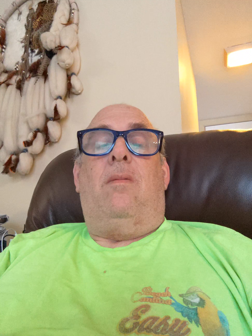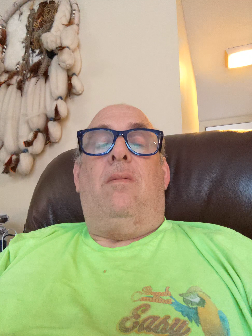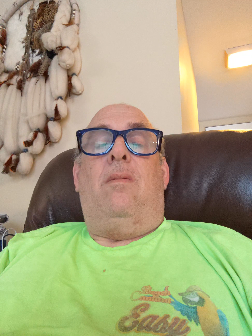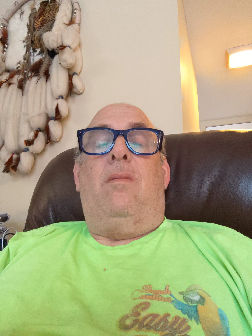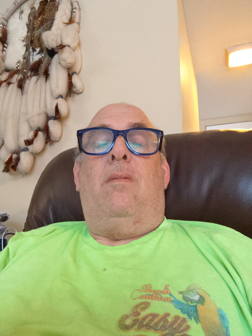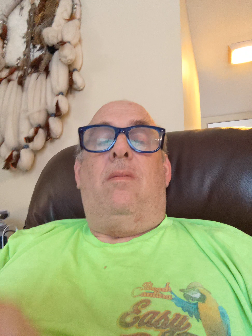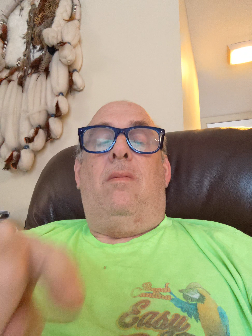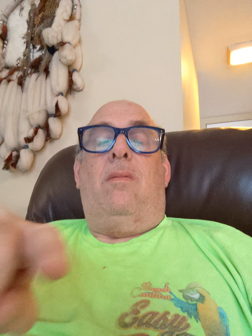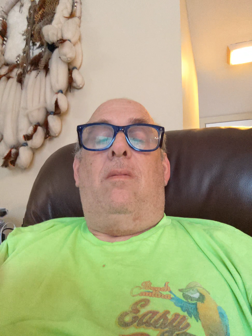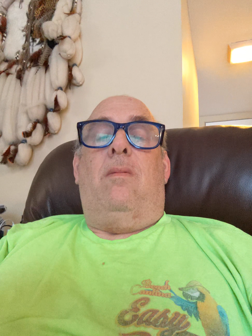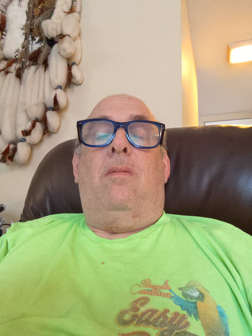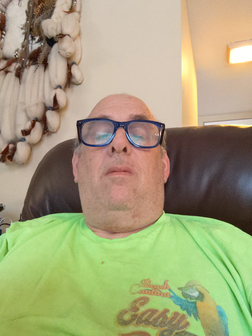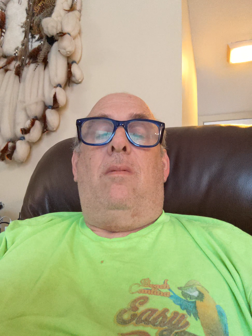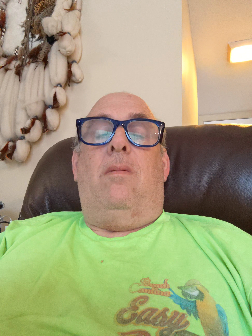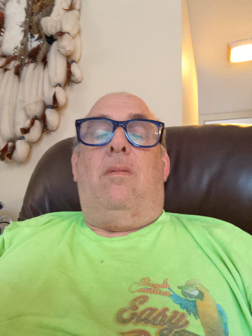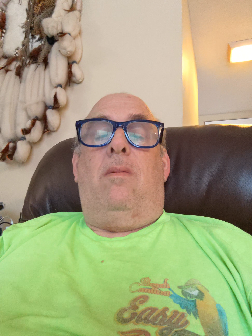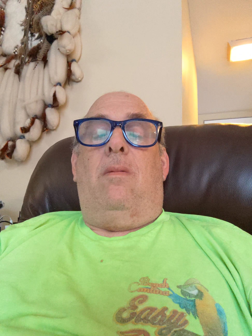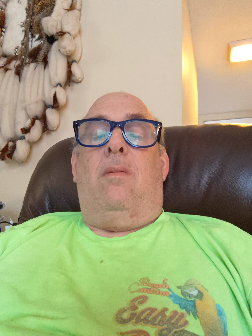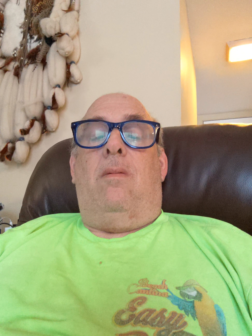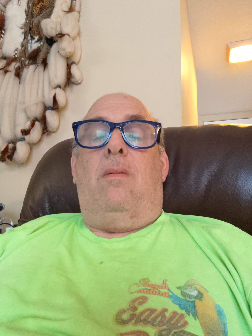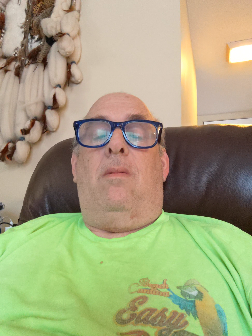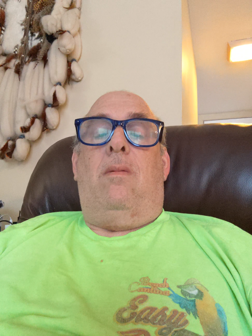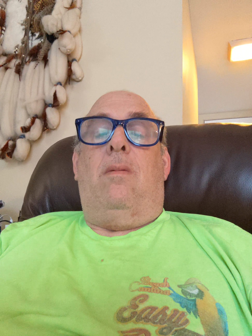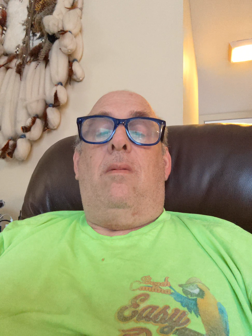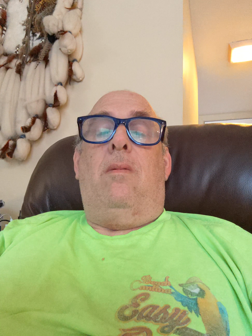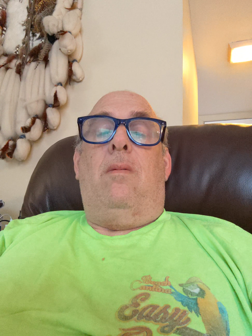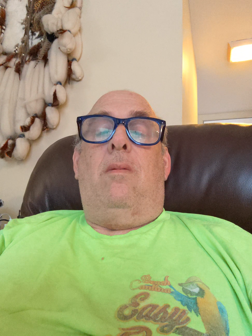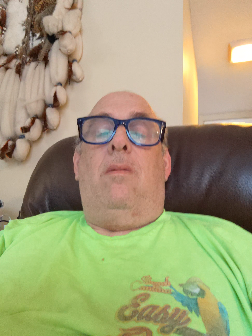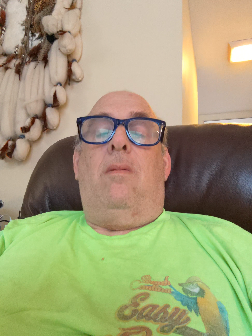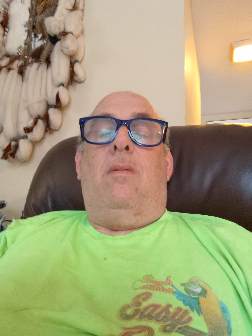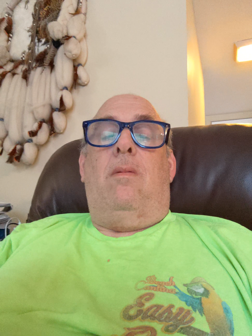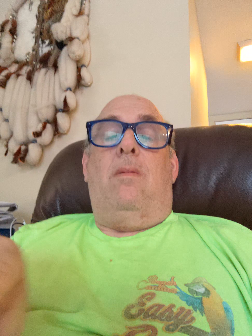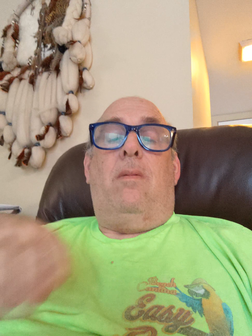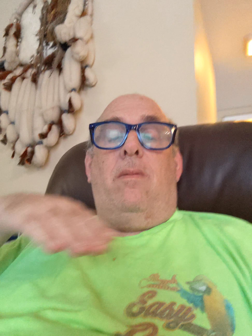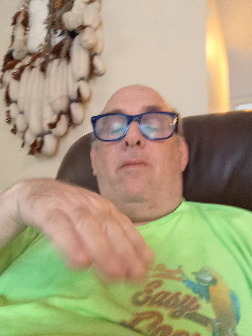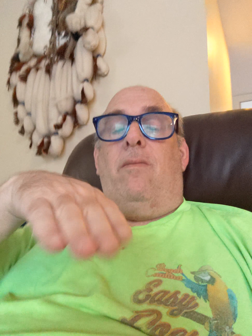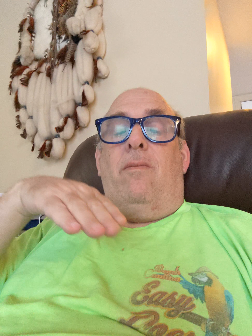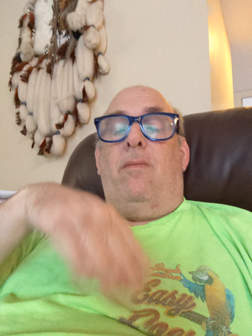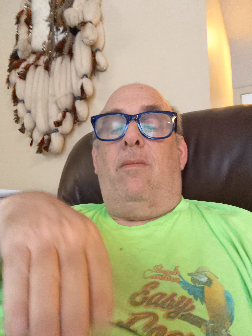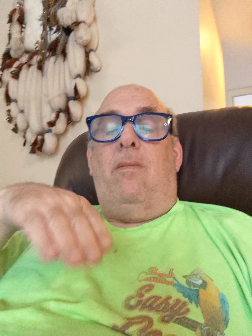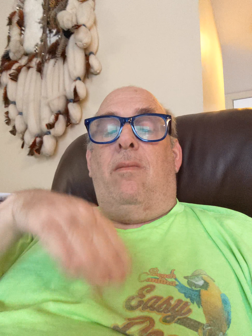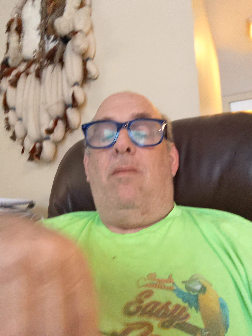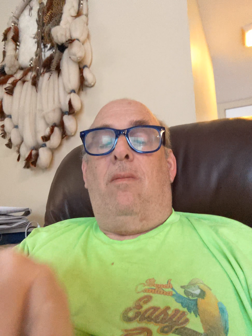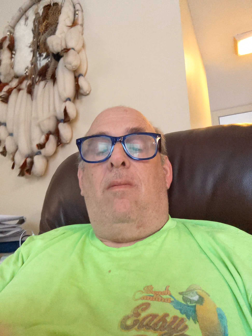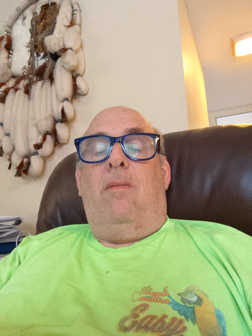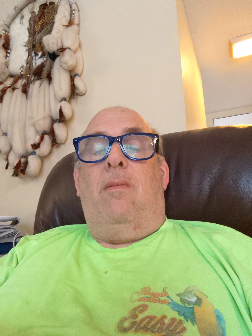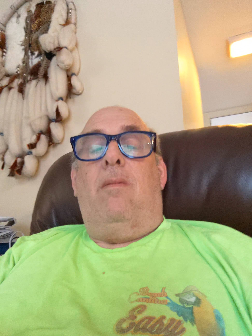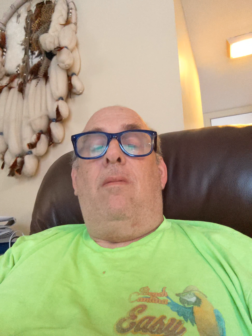vacuum